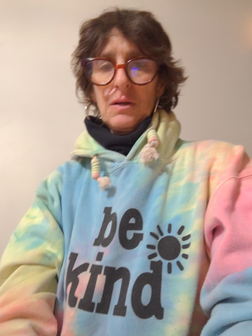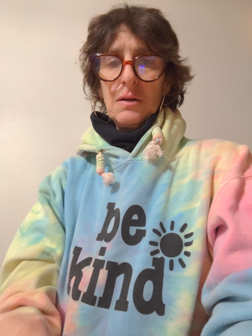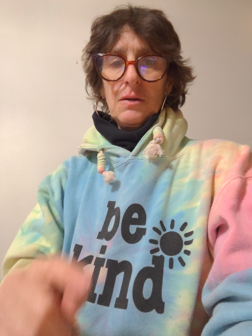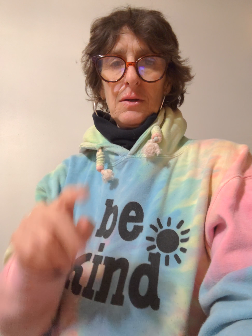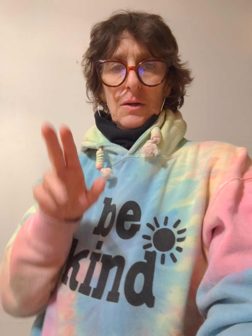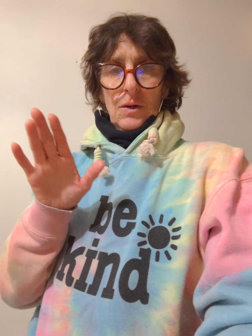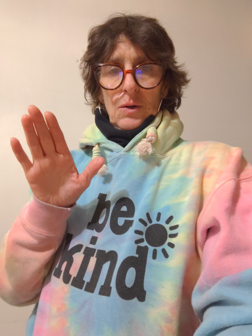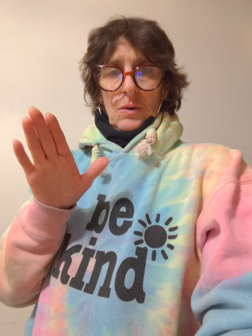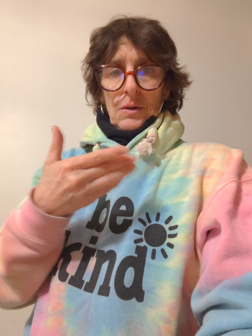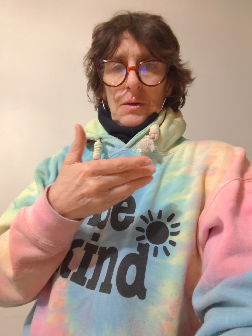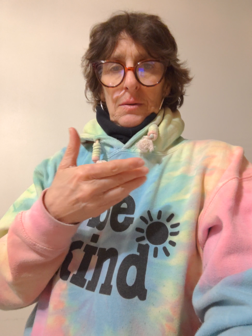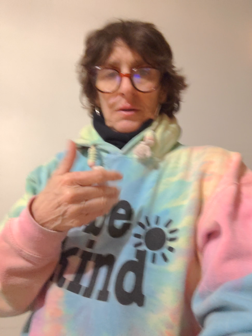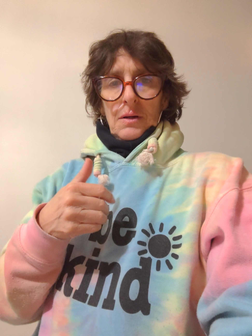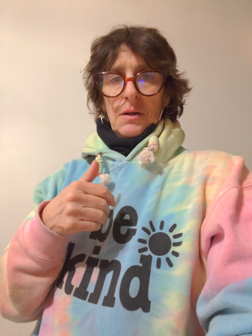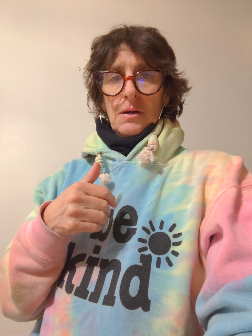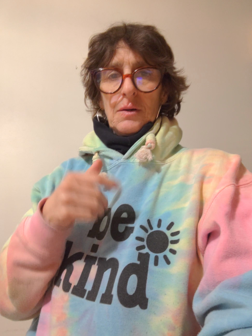room